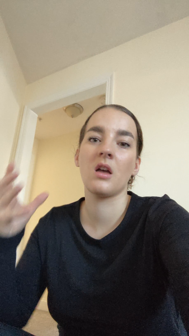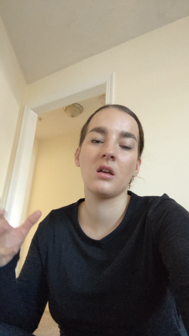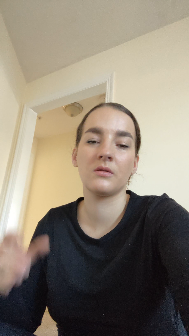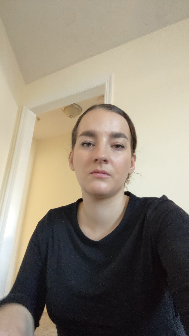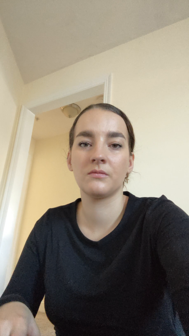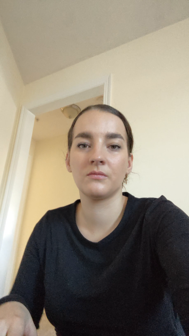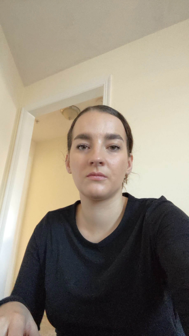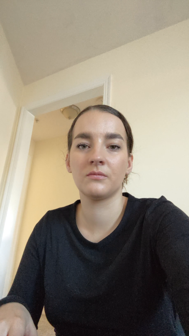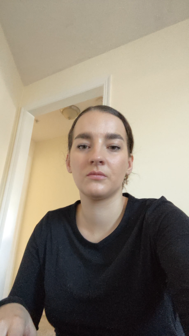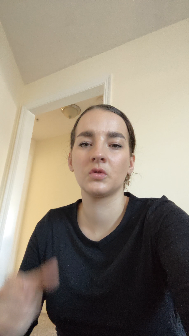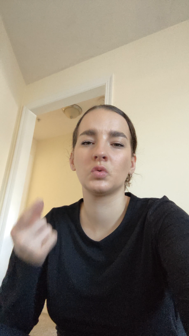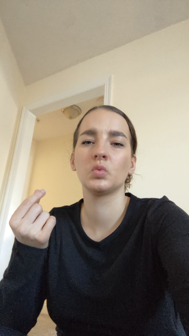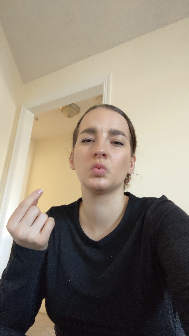do